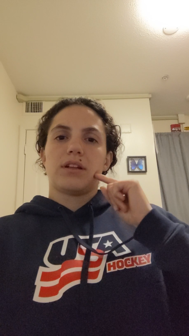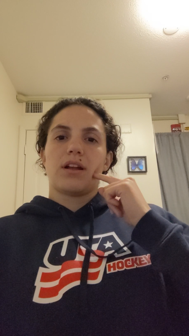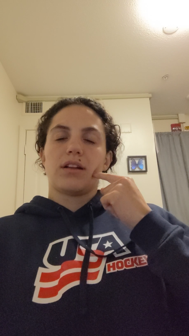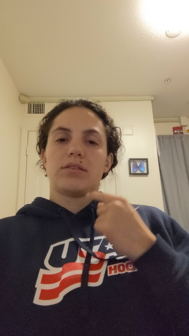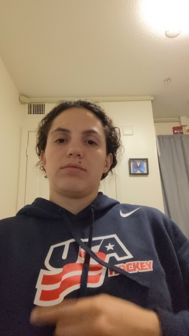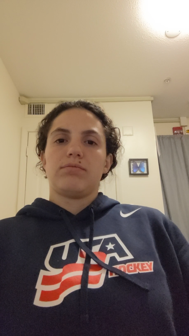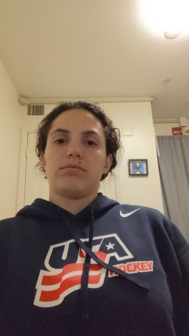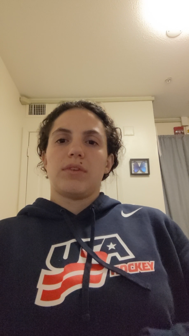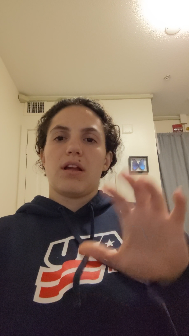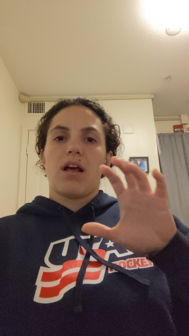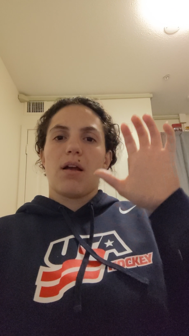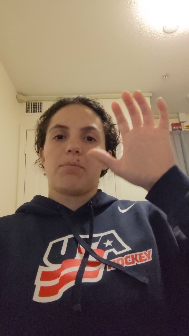climb